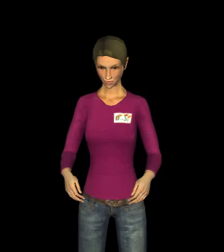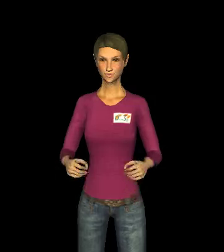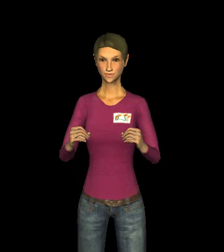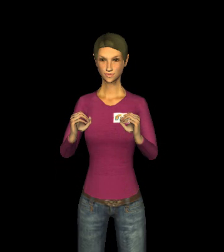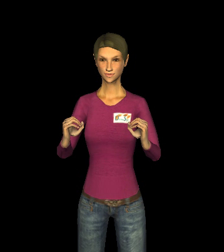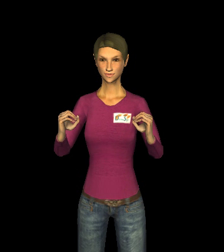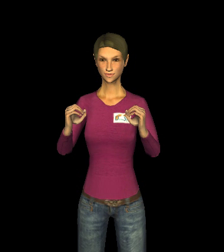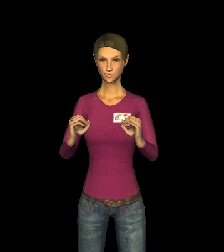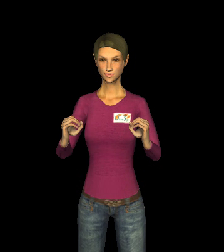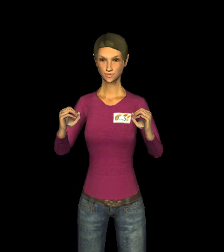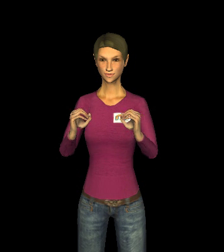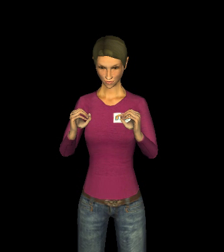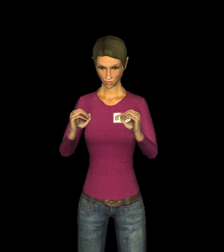عم